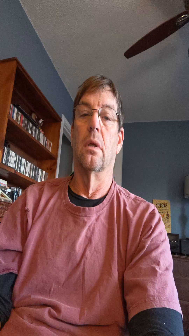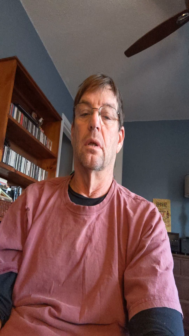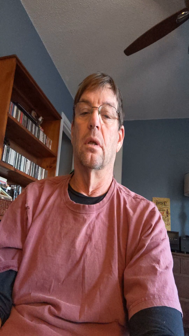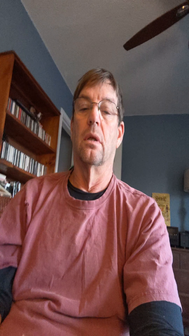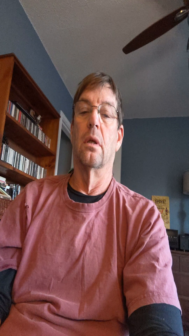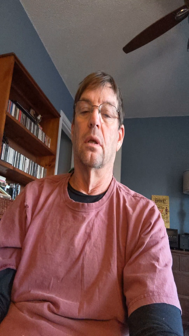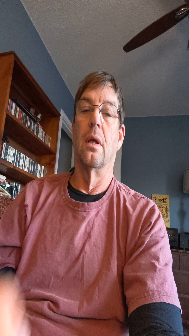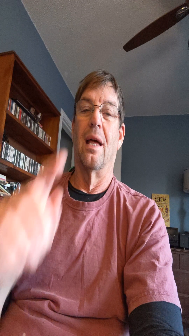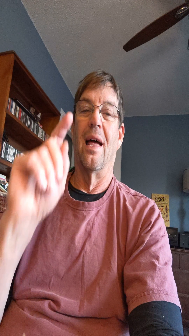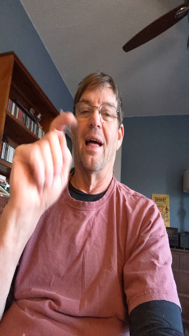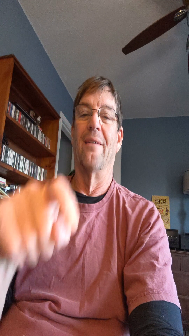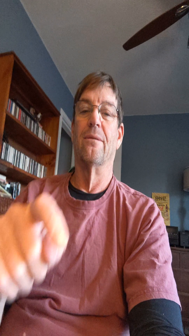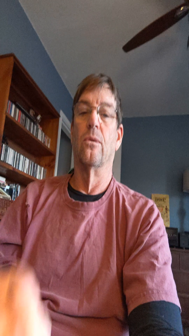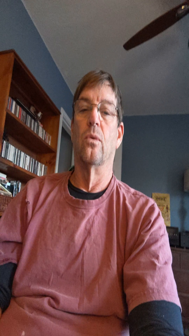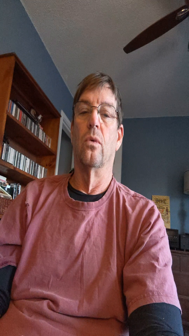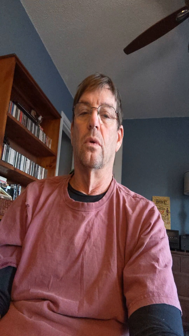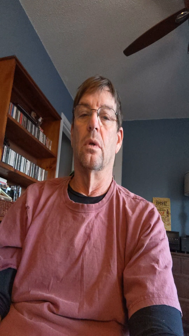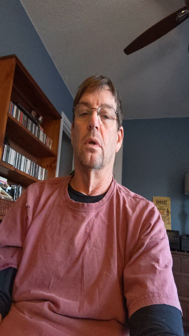have to